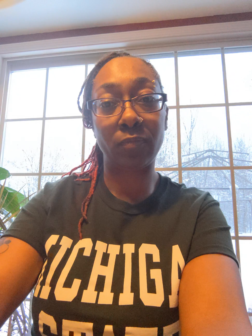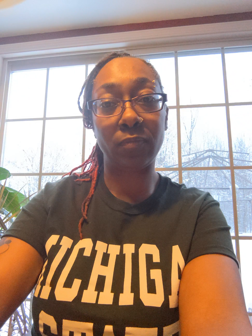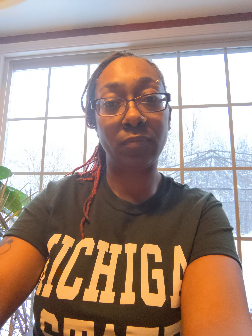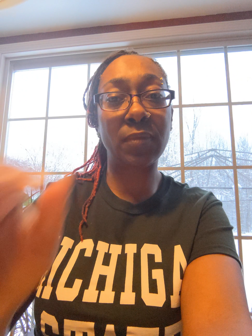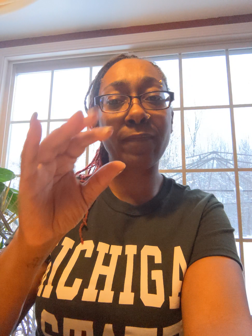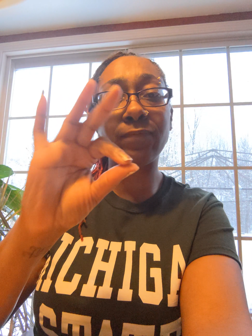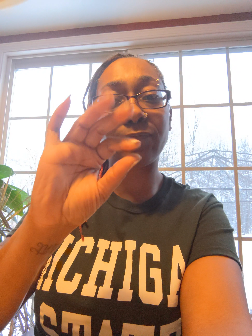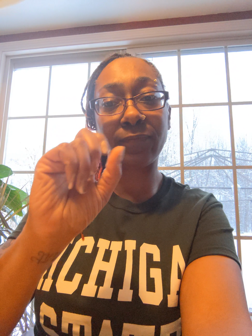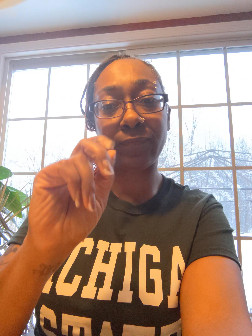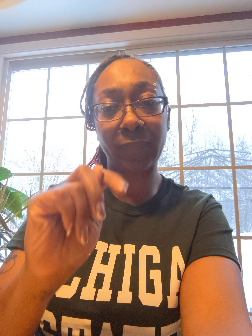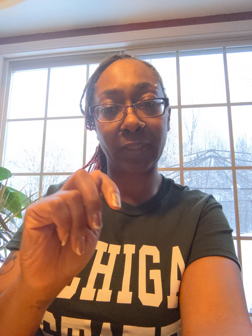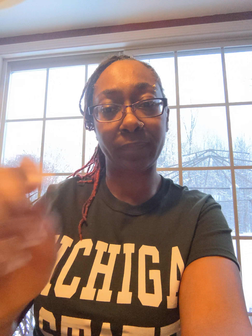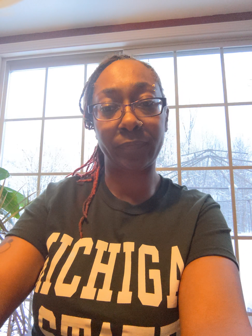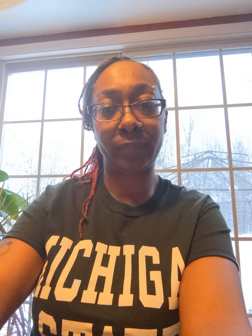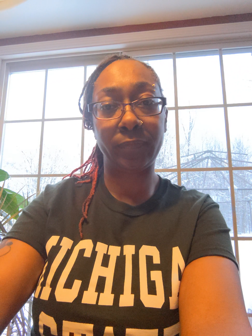feet